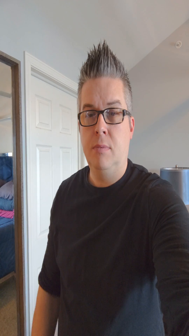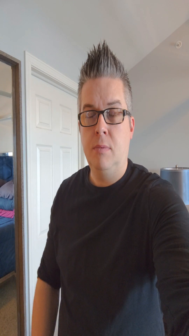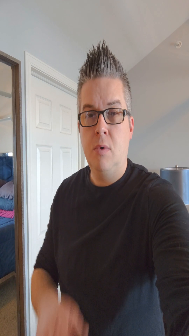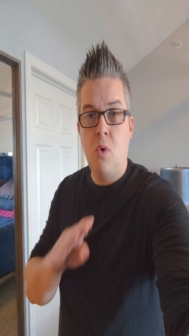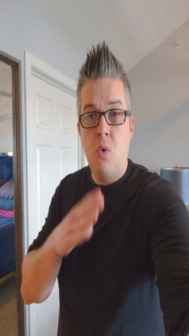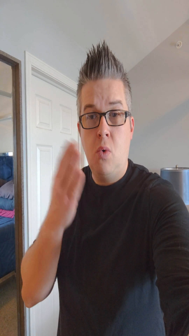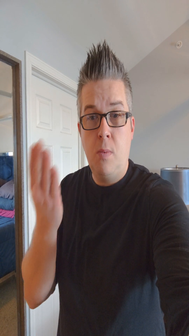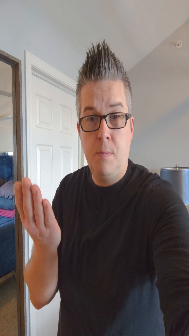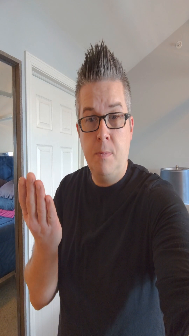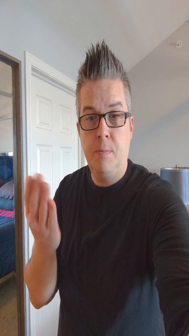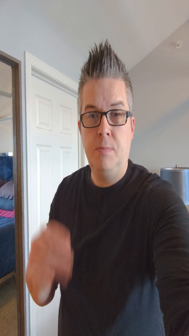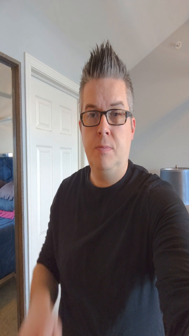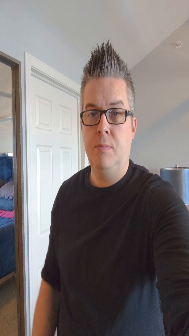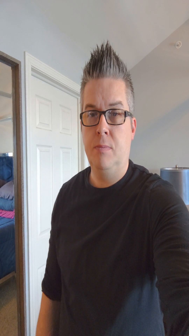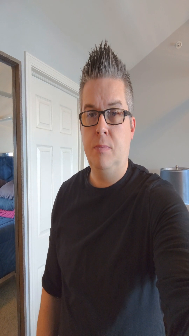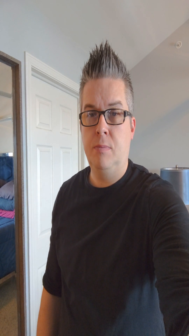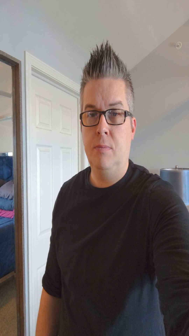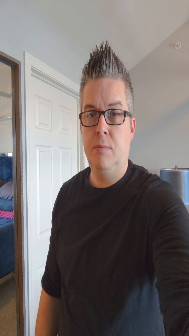open